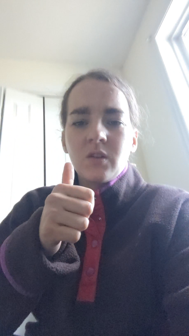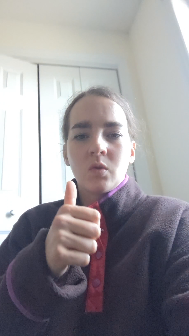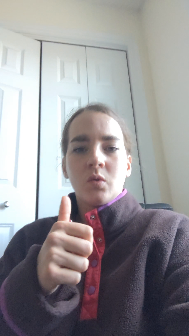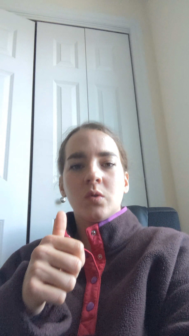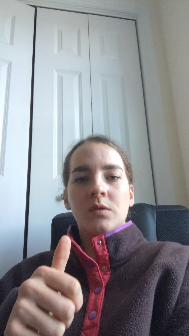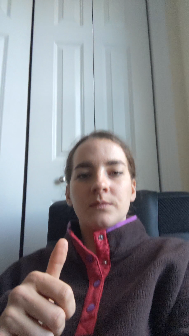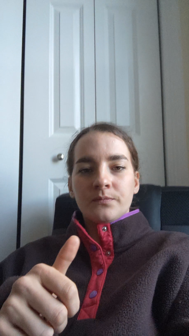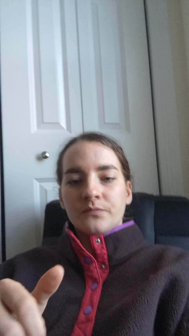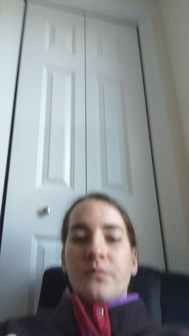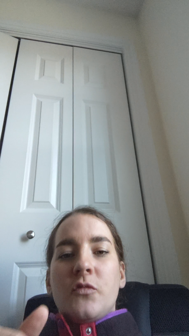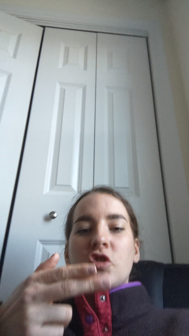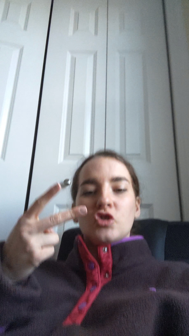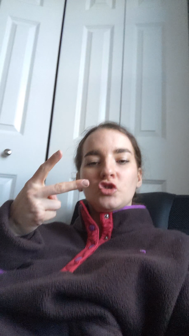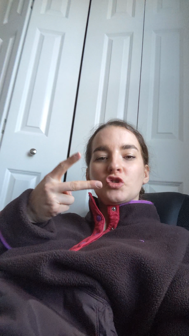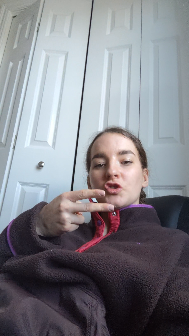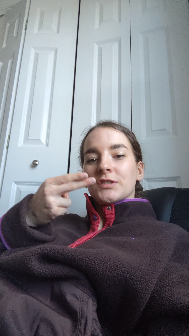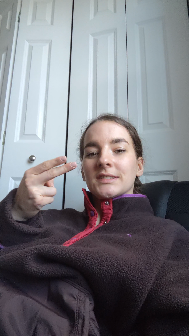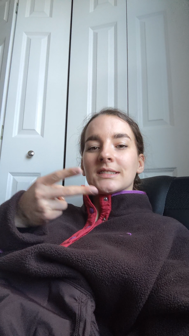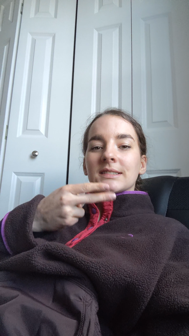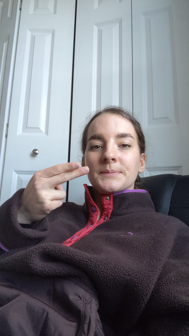sheep